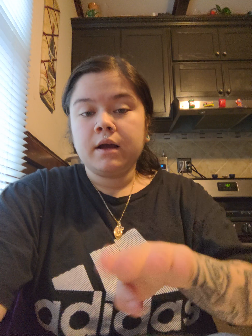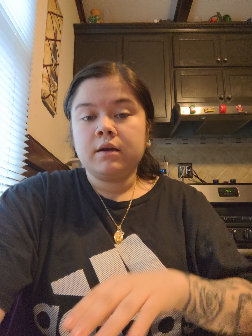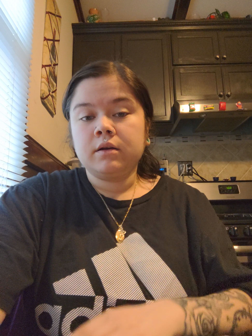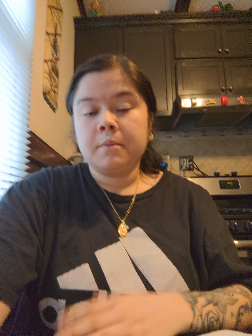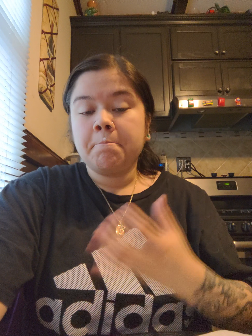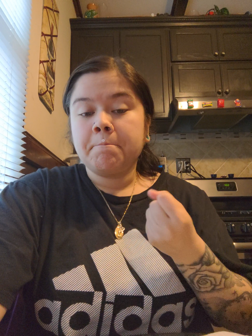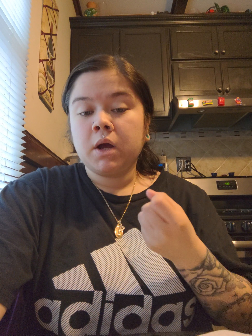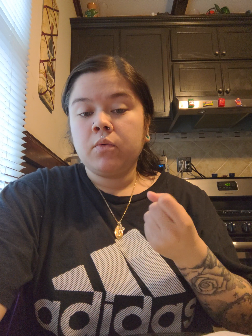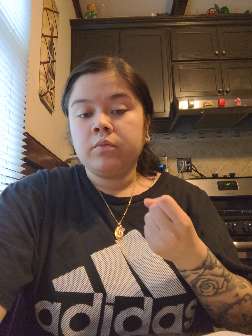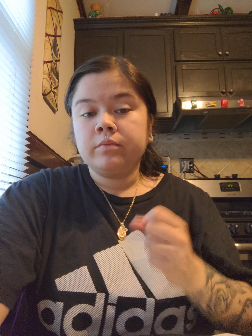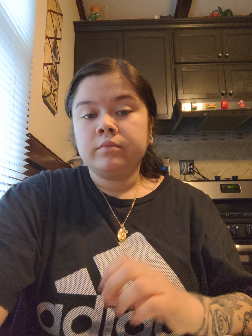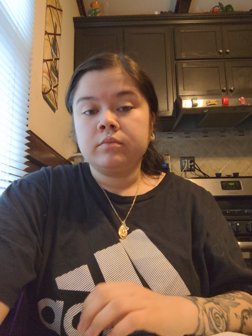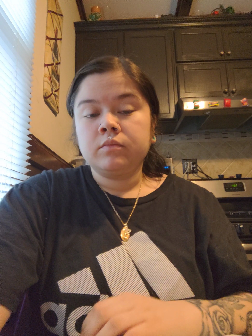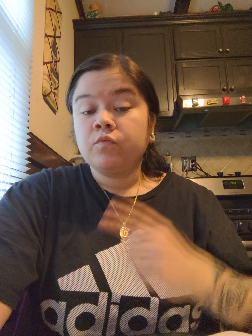milk